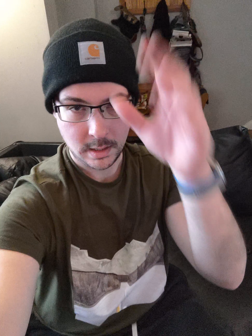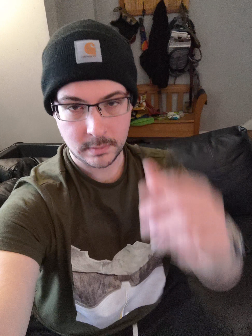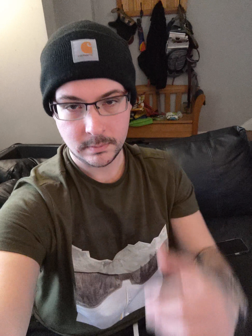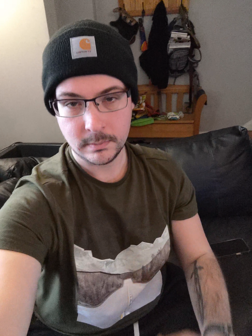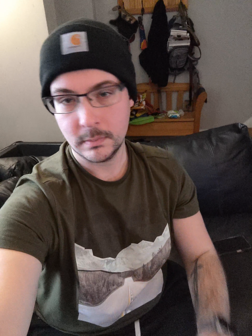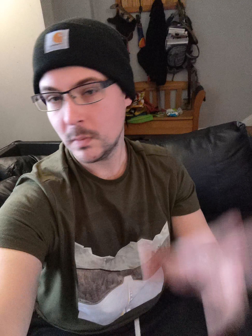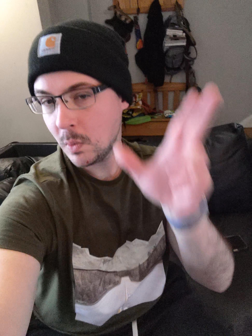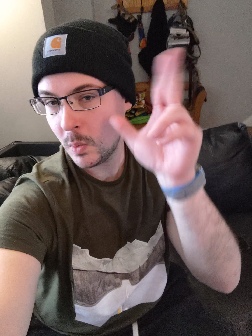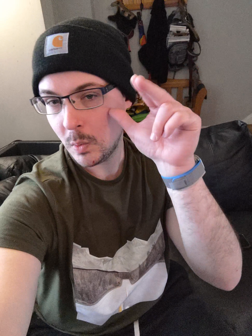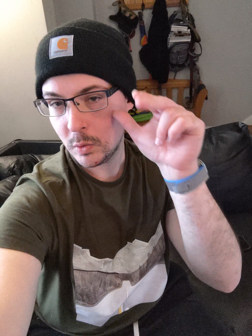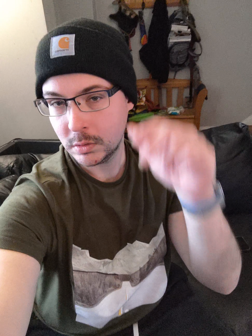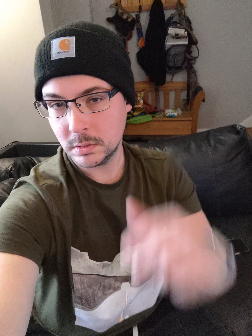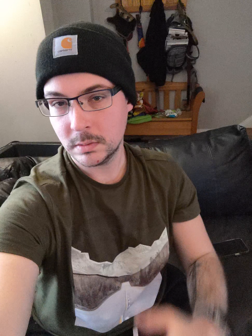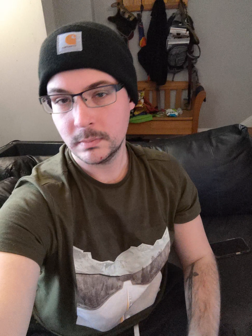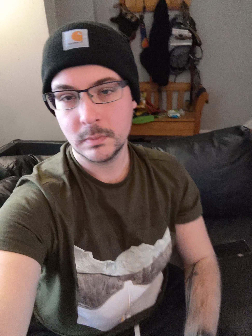horse